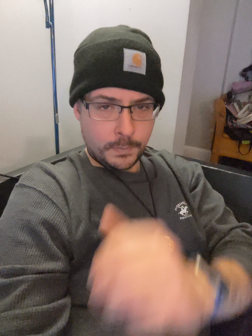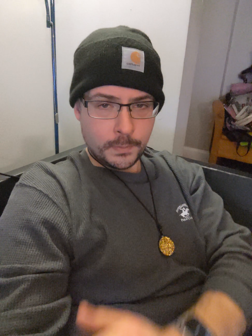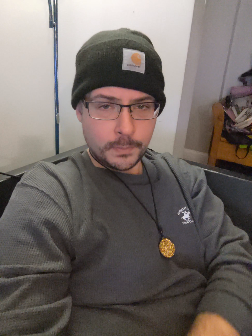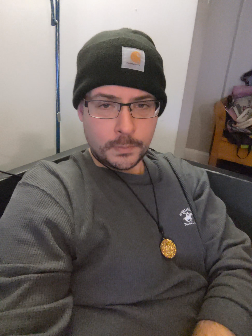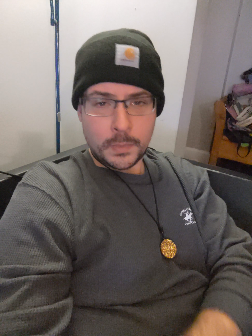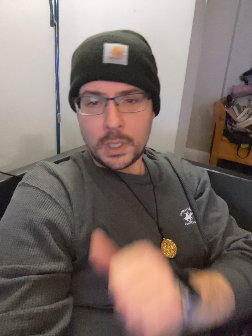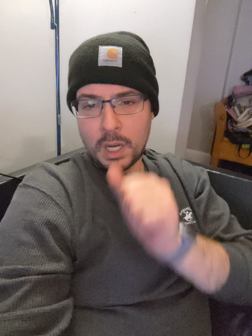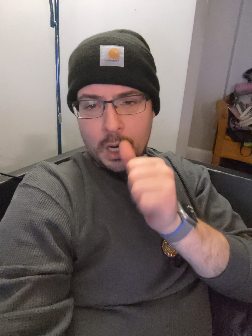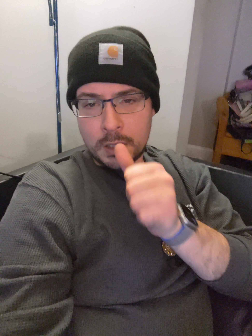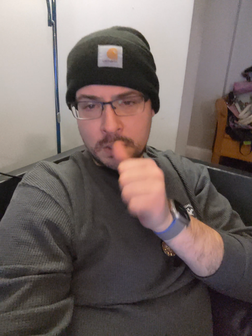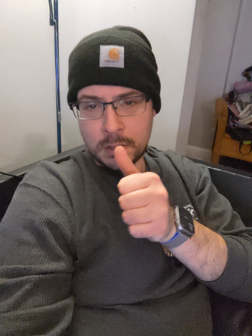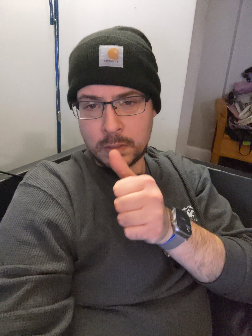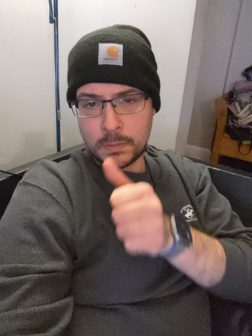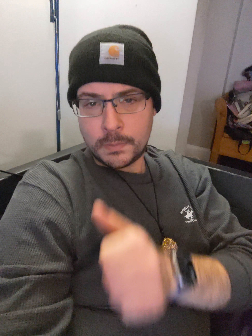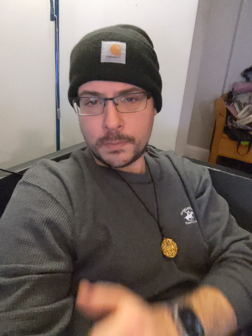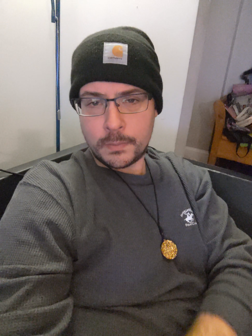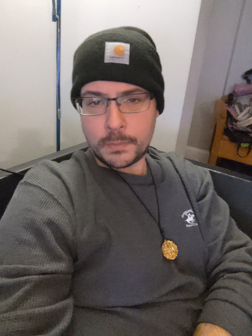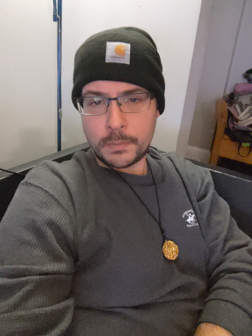nuts